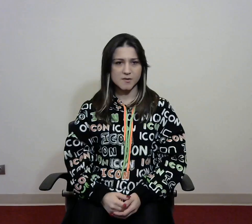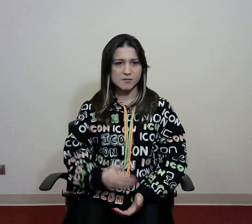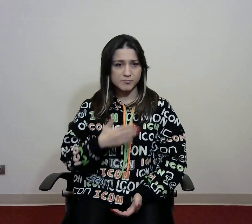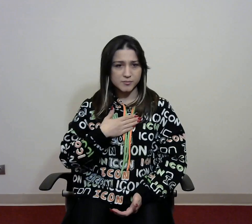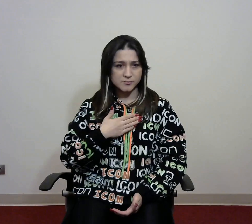mənim